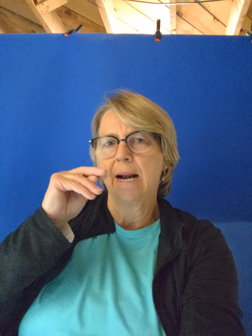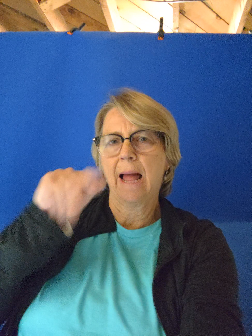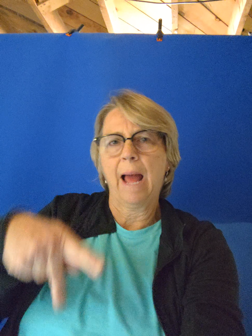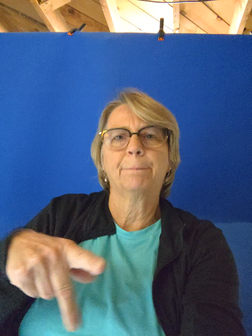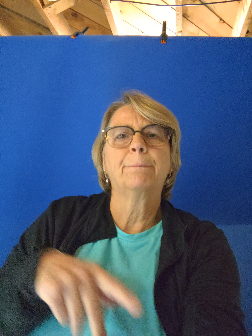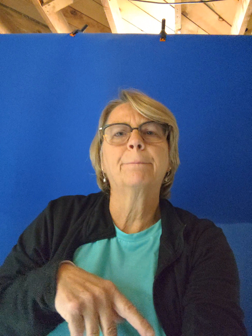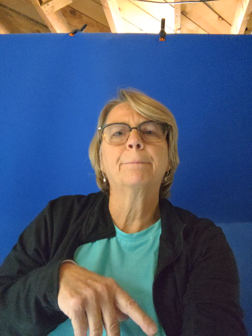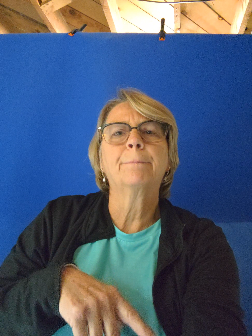nap